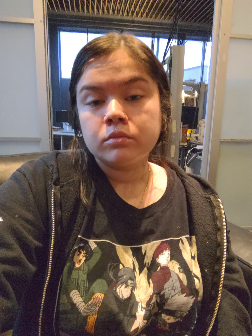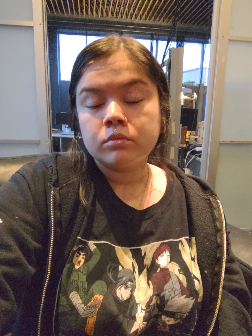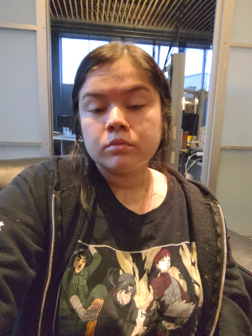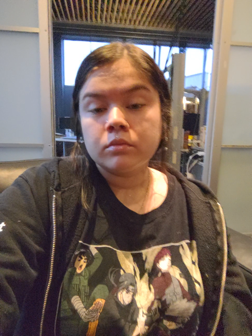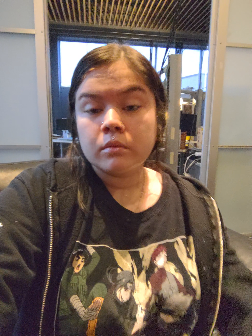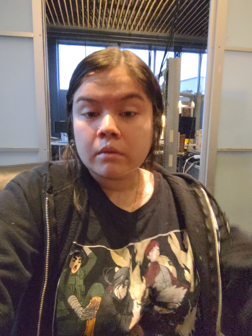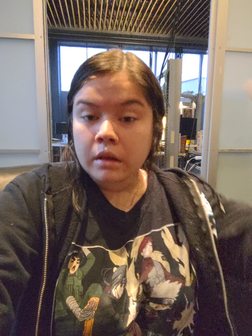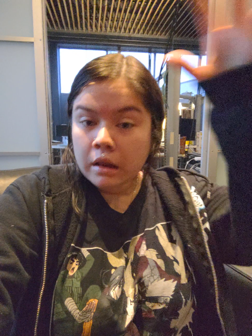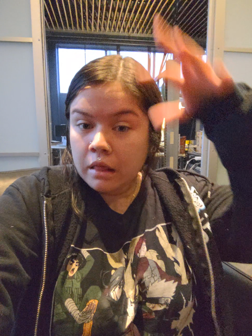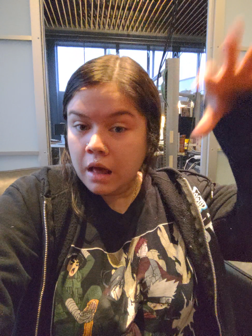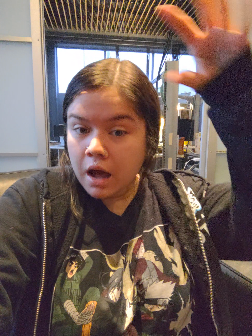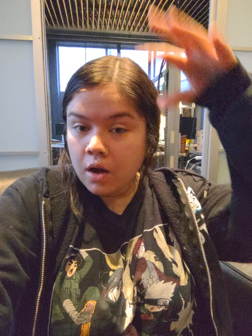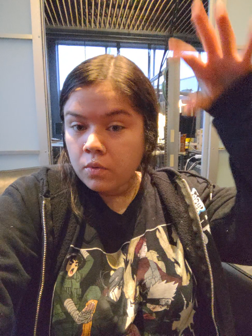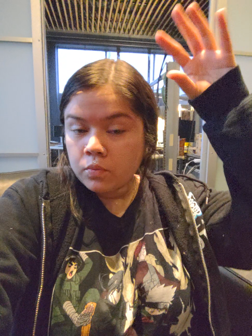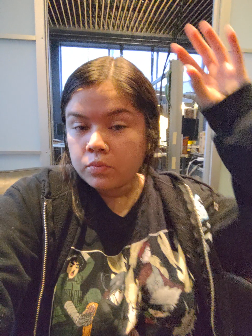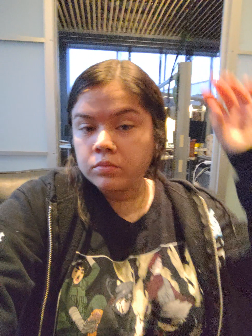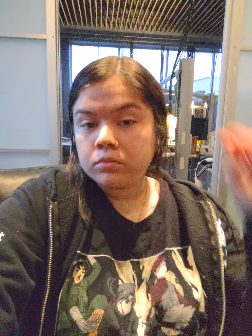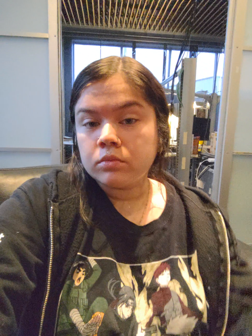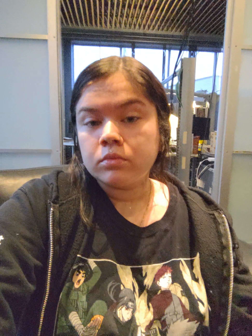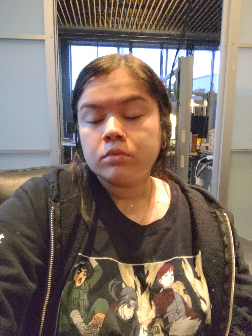cloud